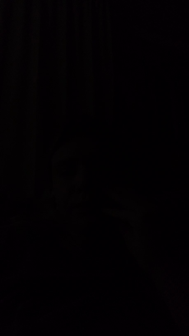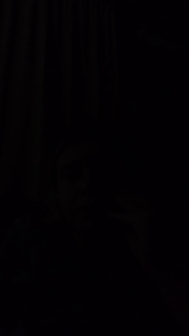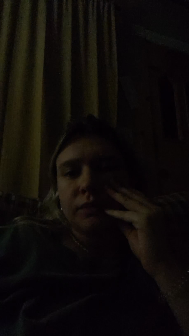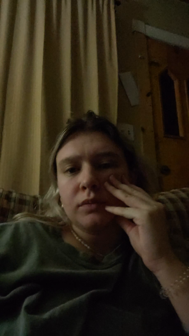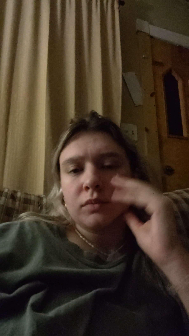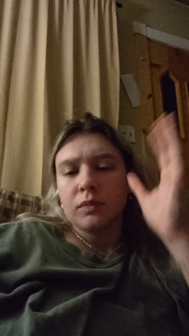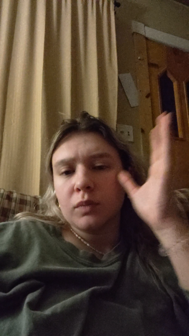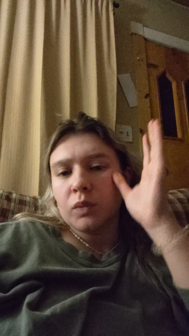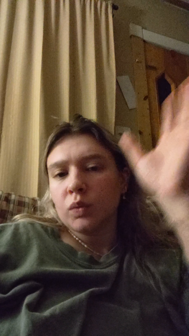moose